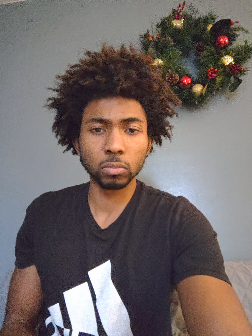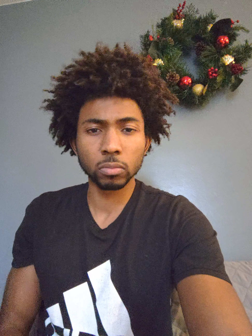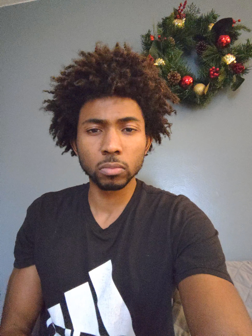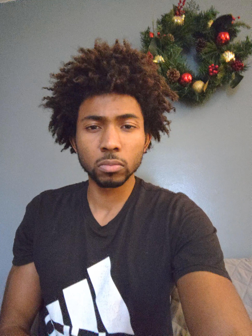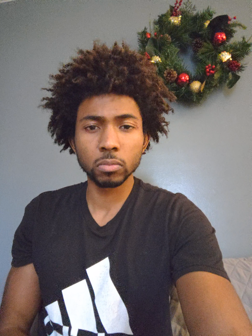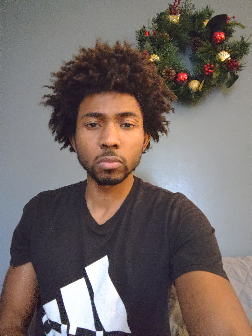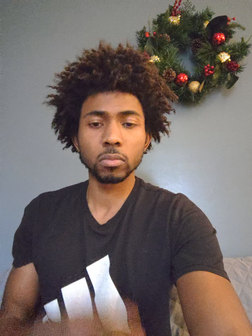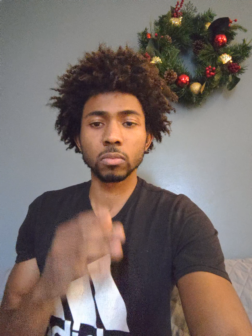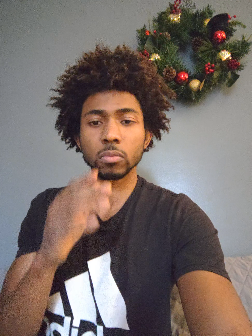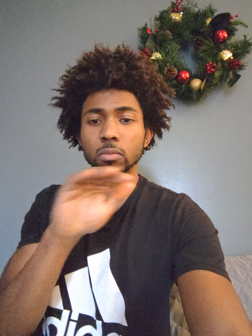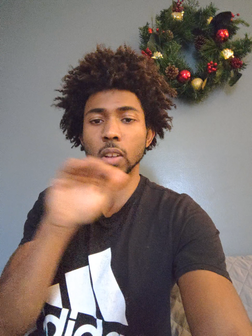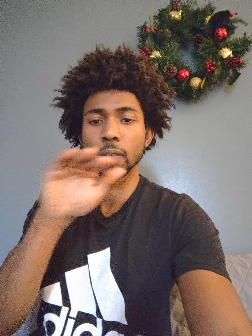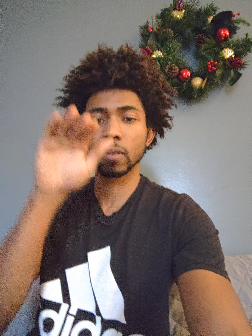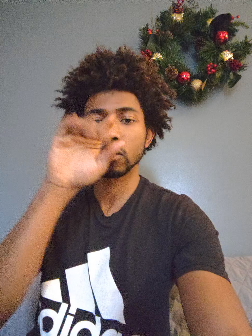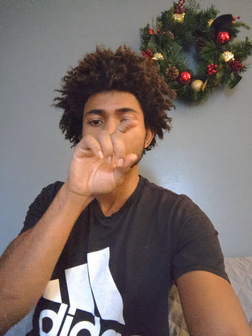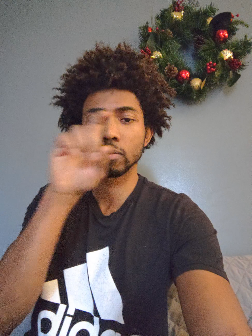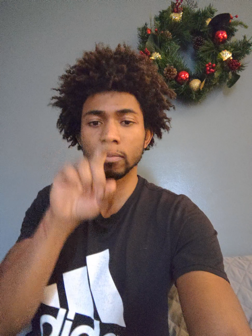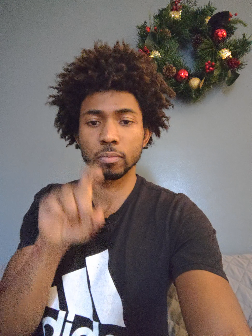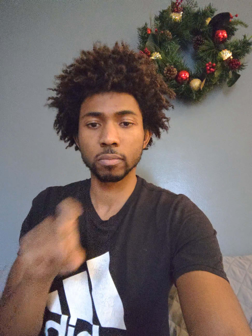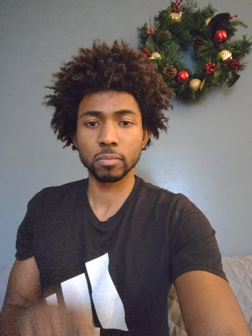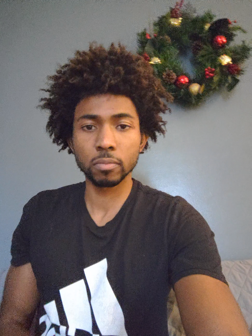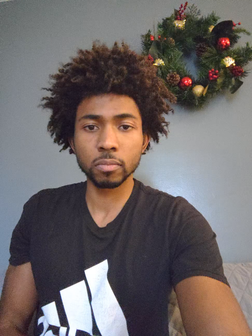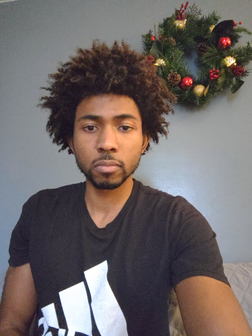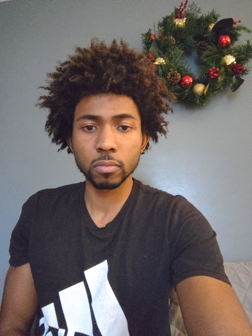closet